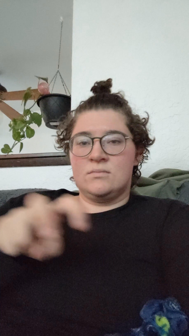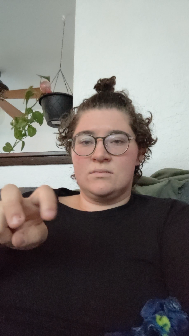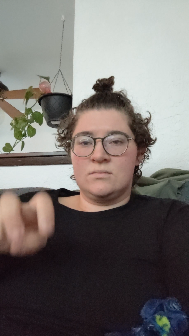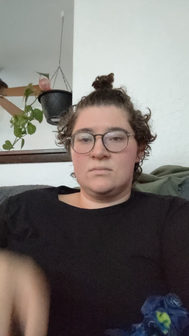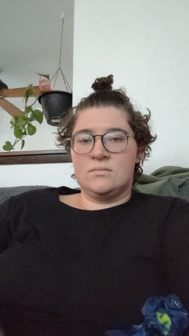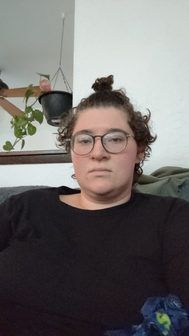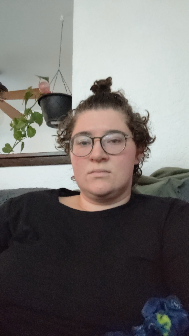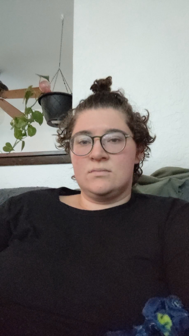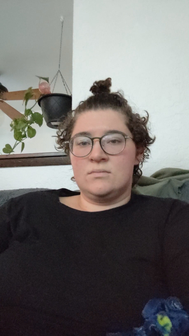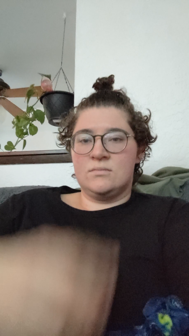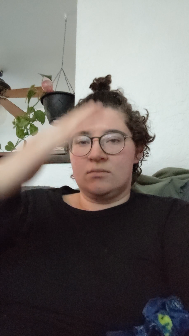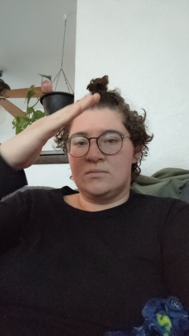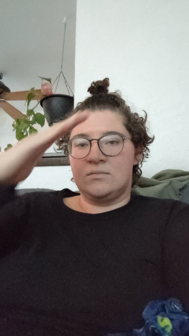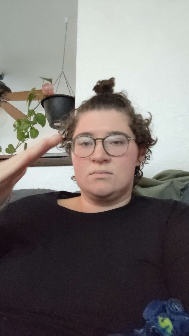roof